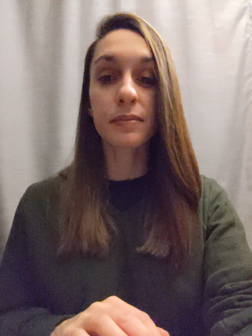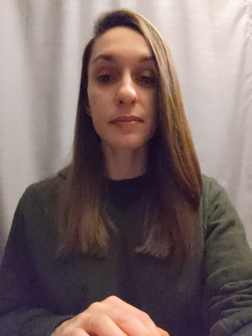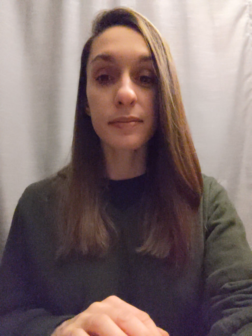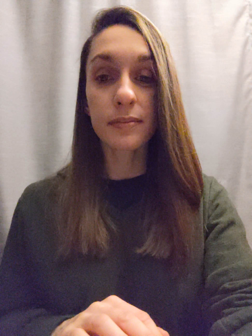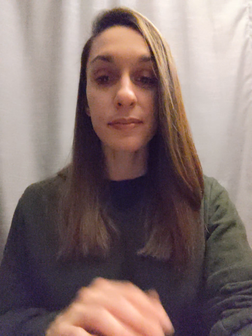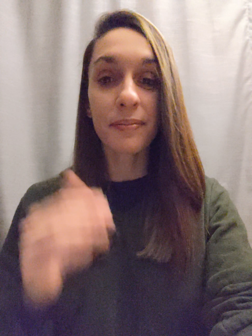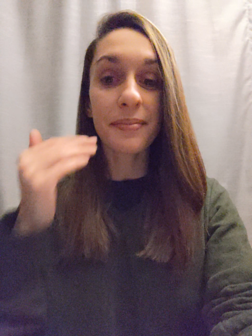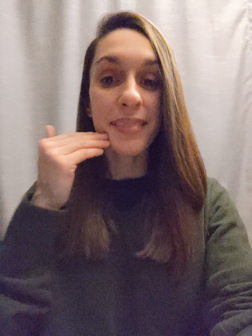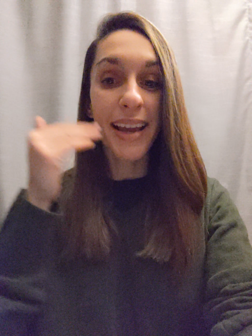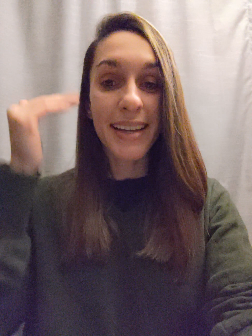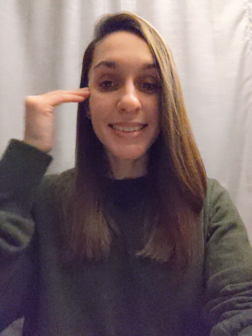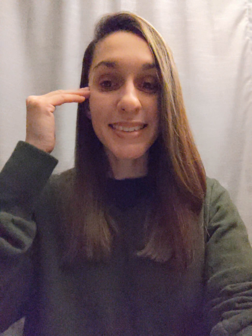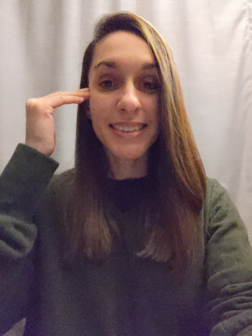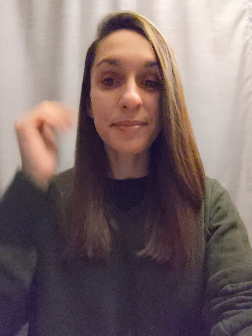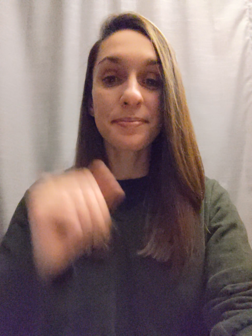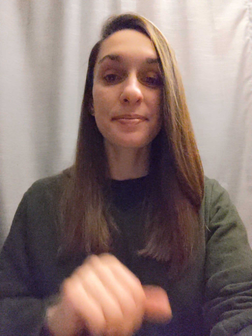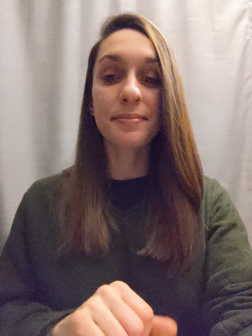head